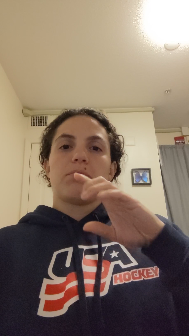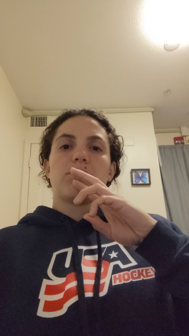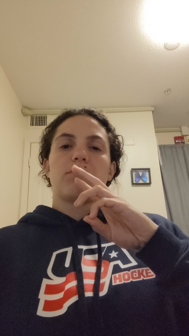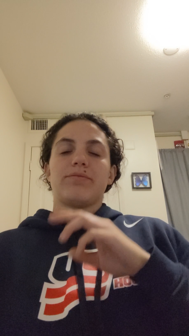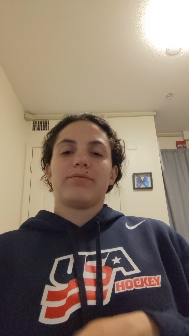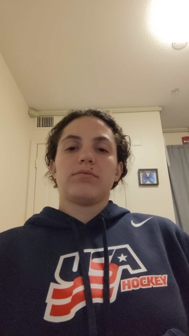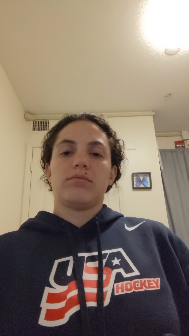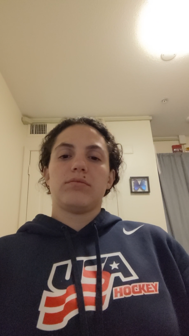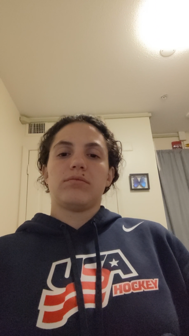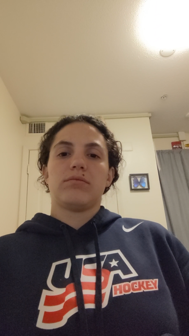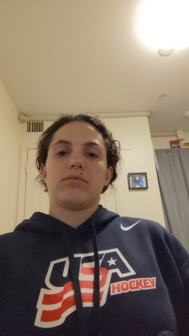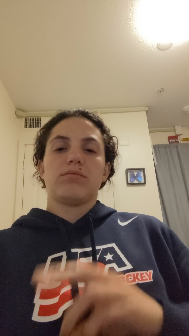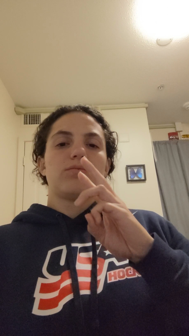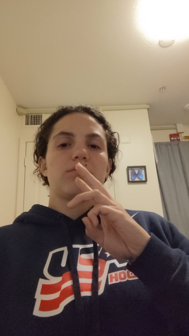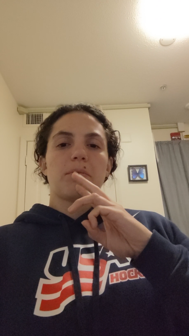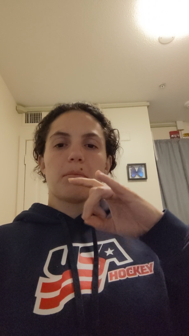melon